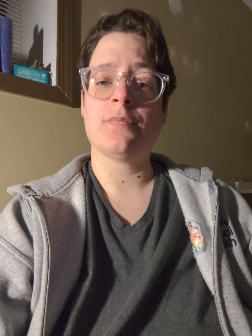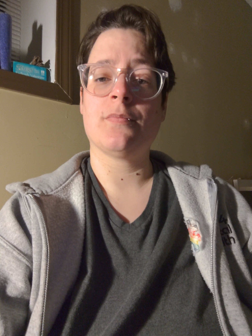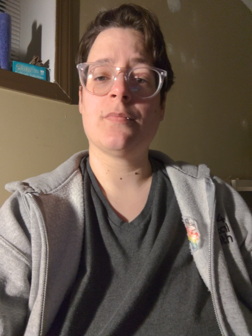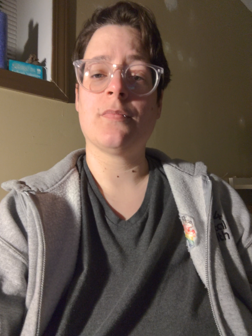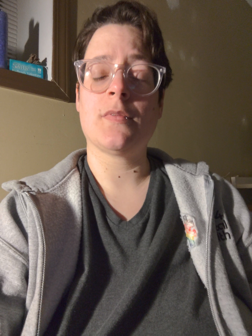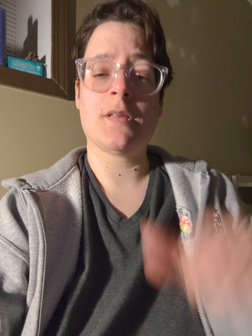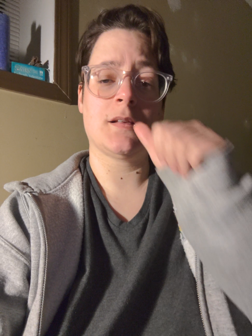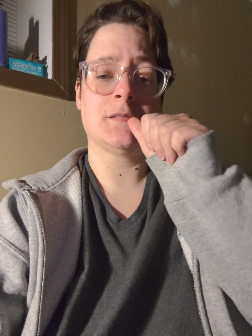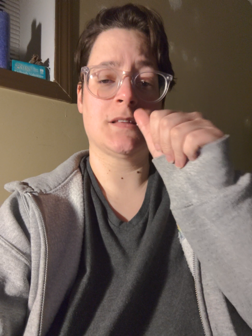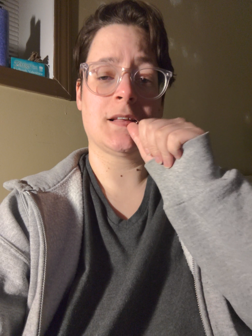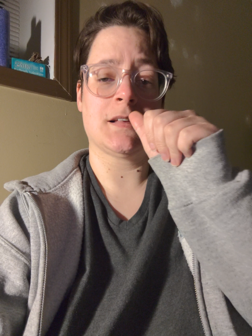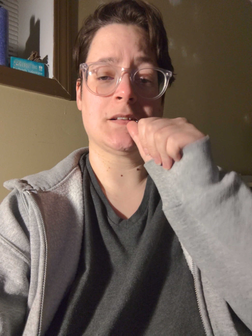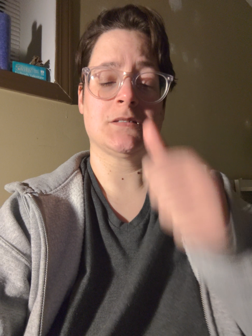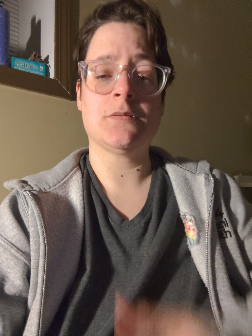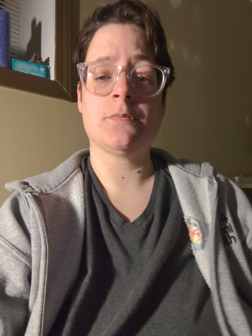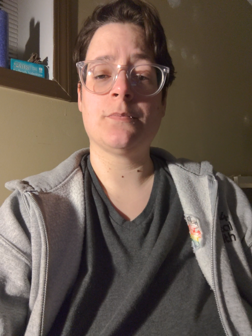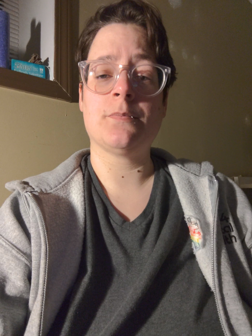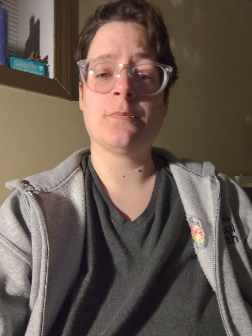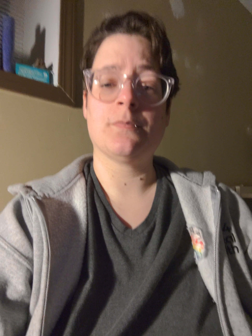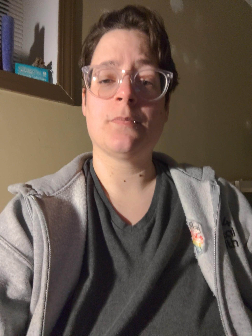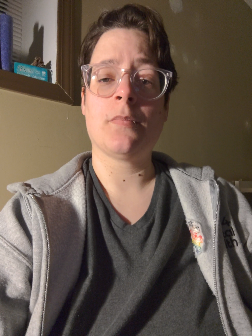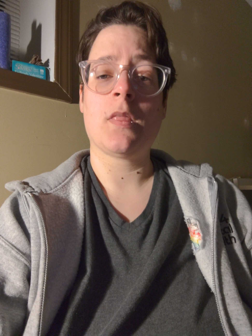nuts